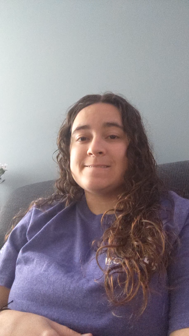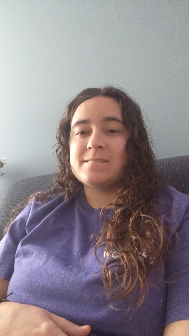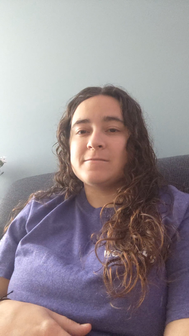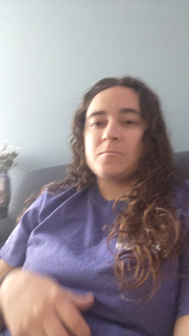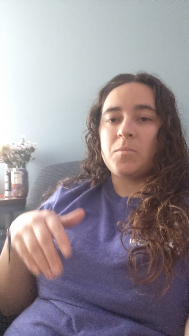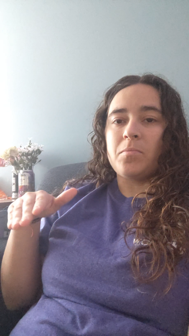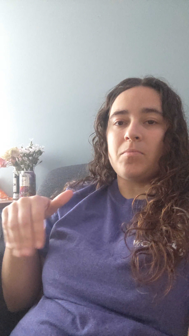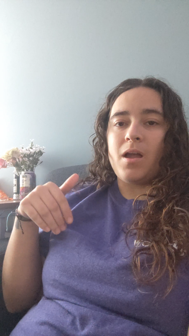pants